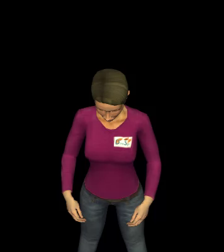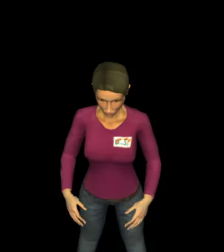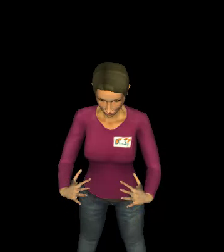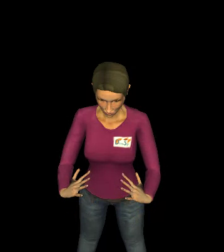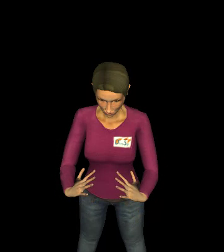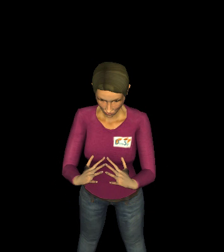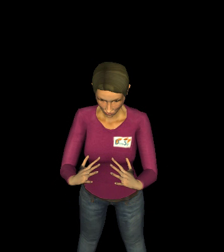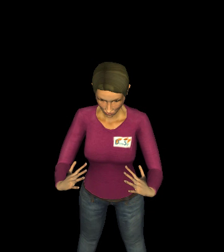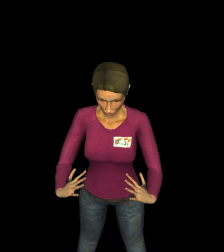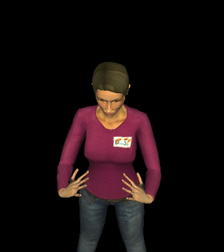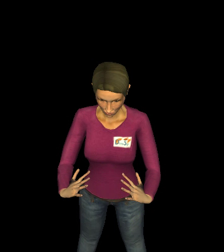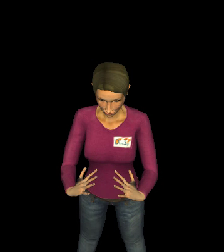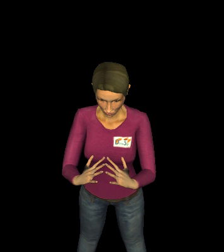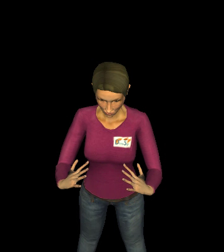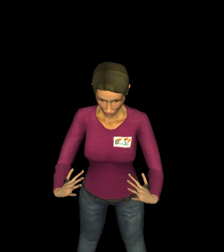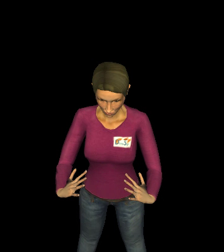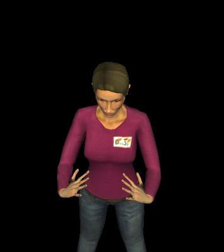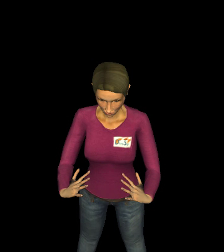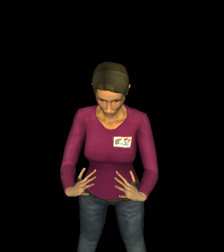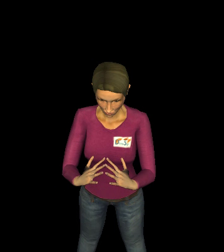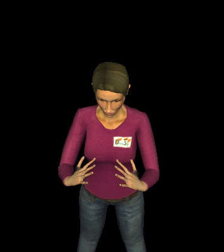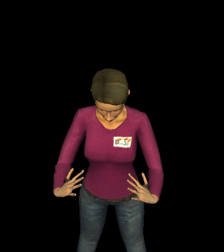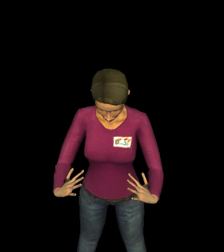معركة